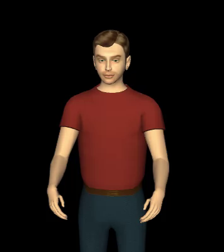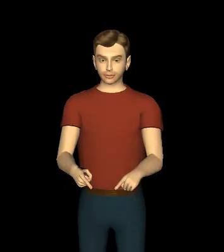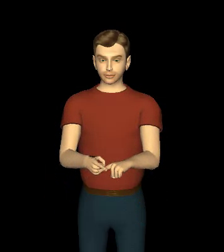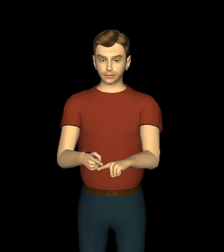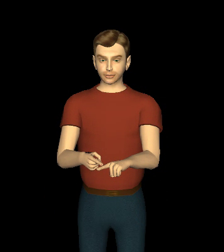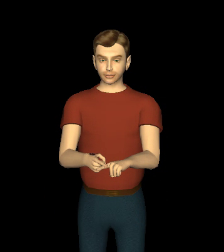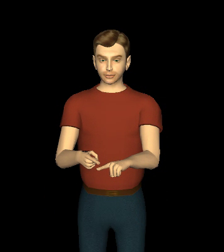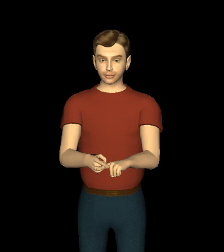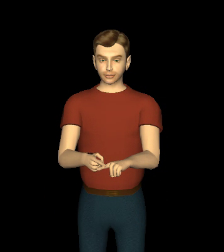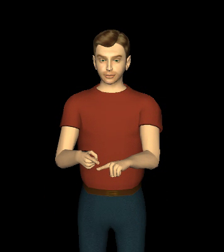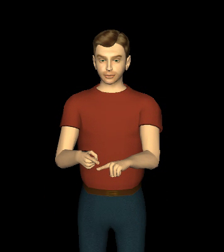سكاكين